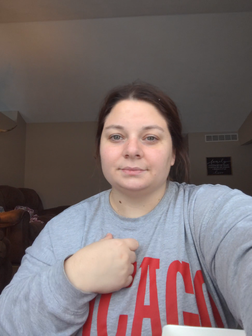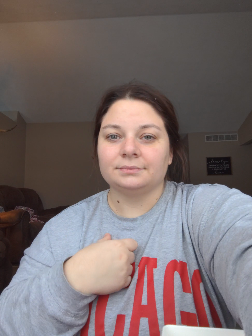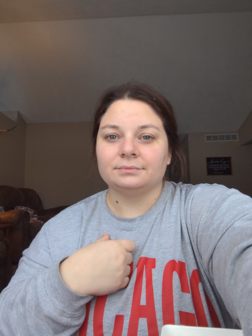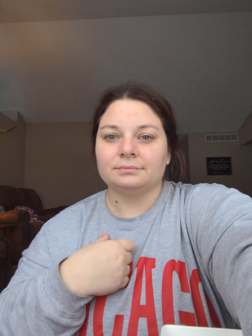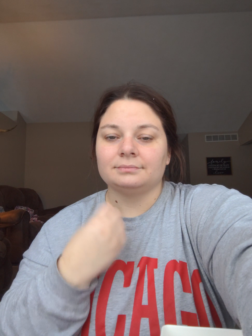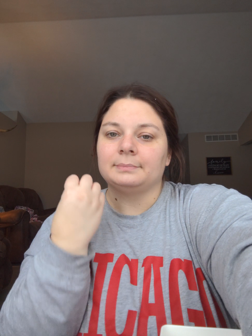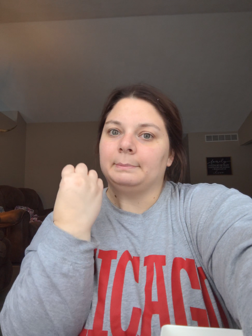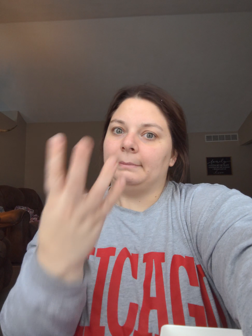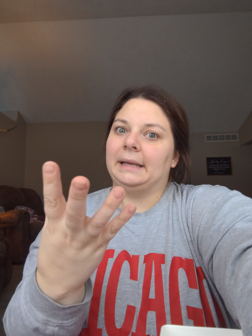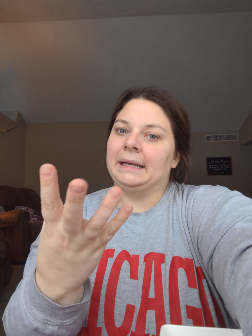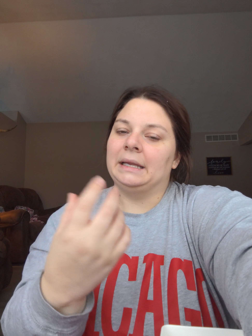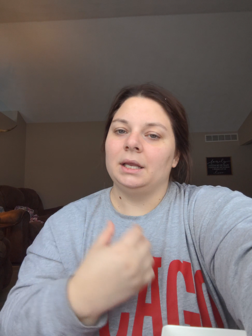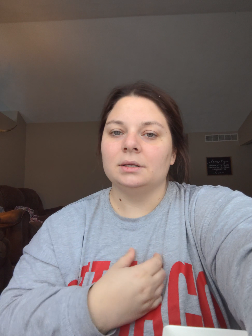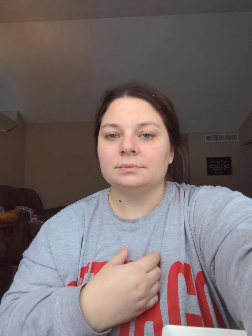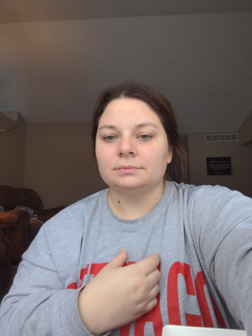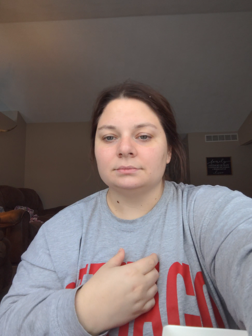many